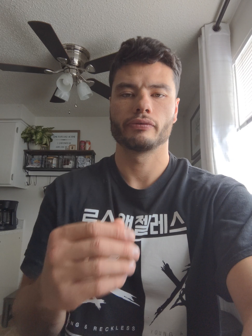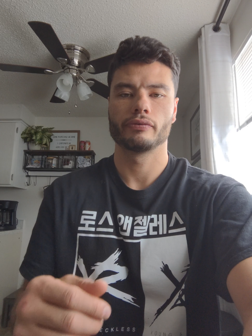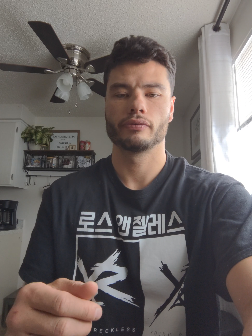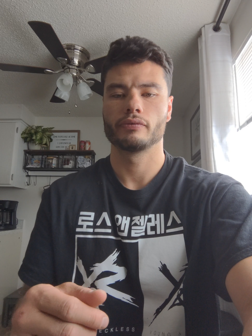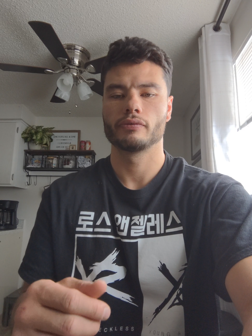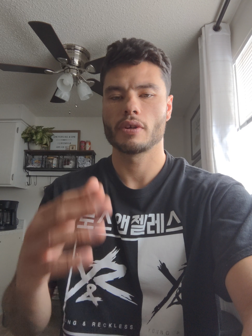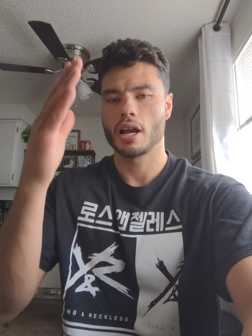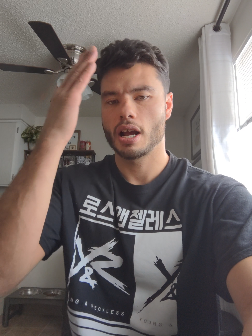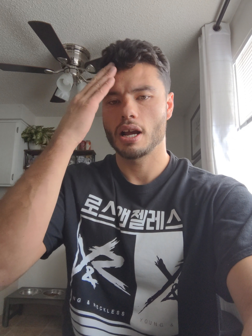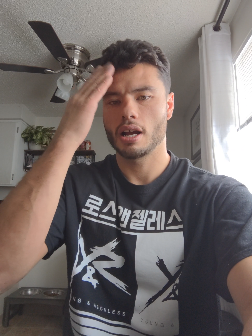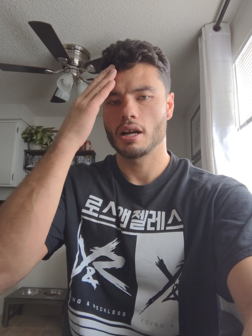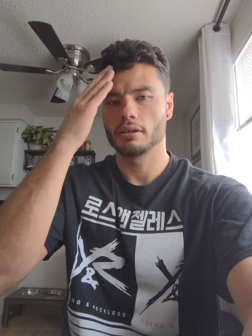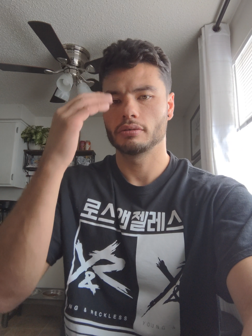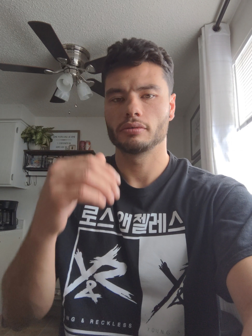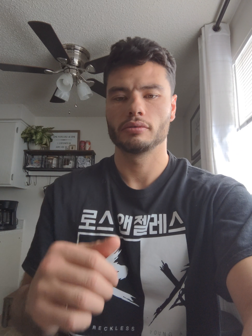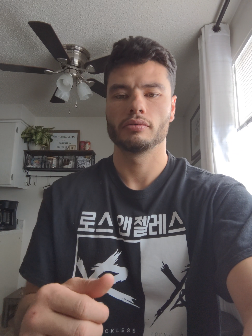hat